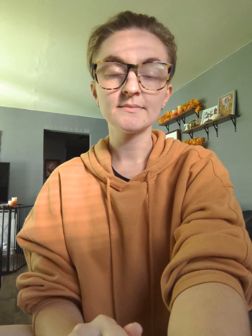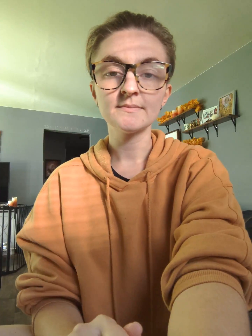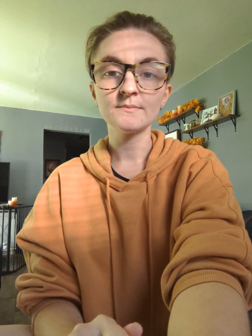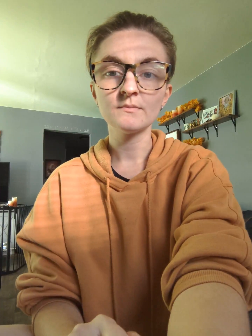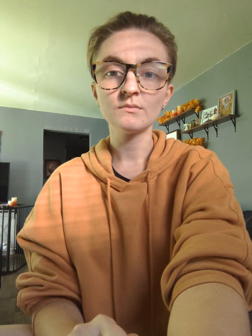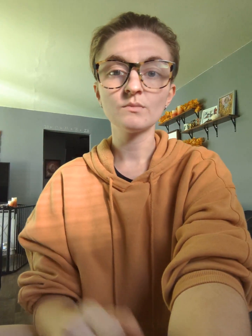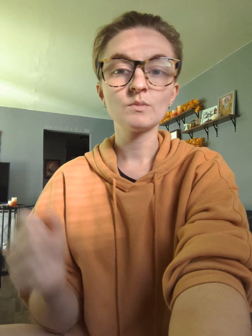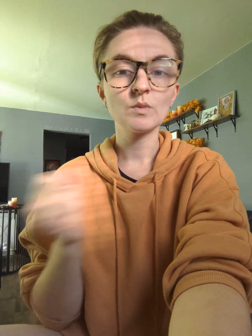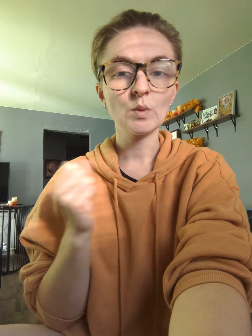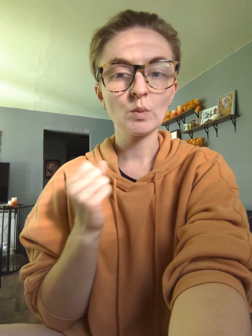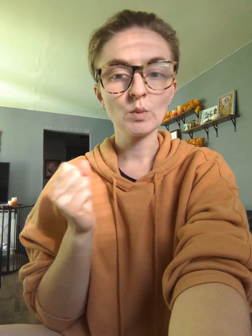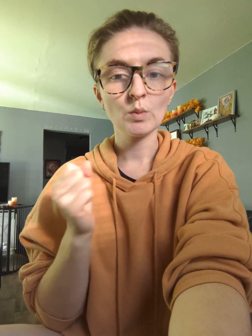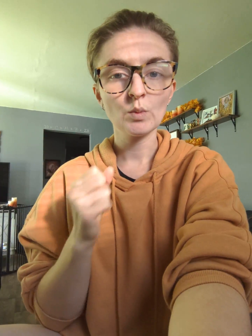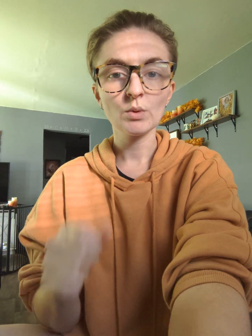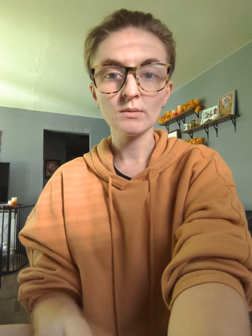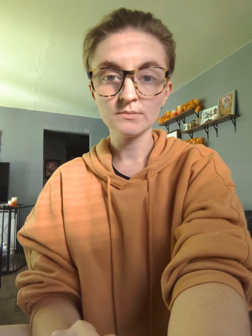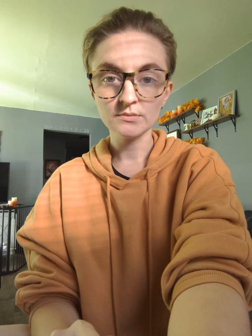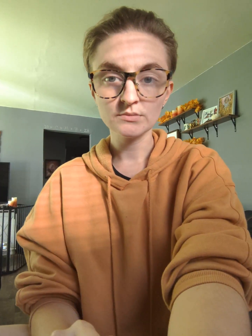cold